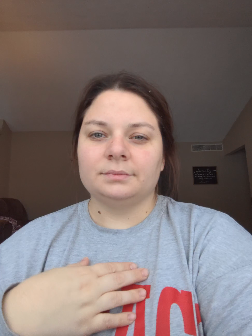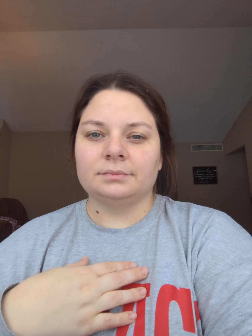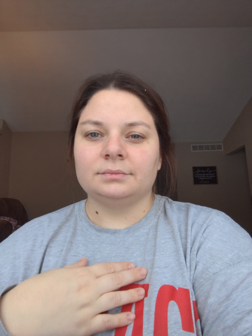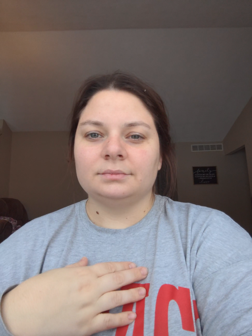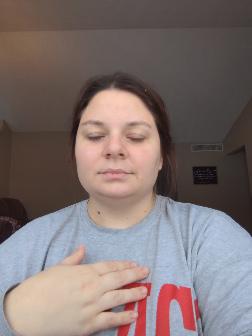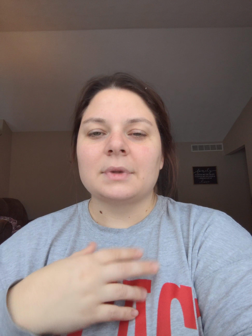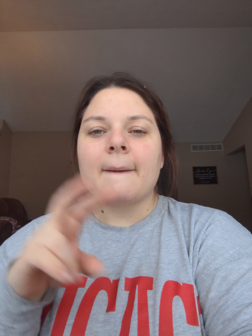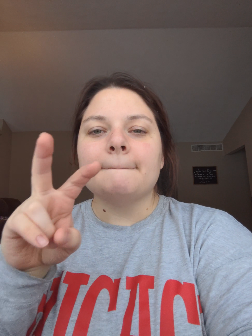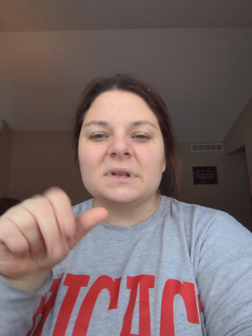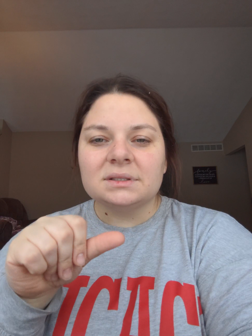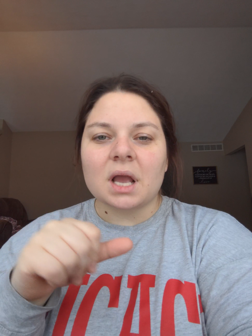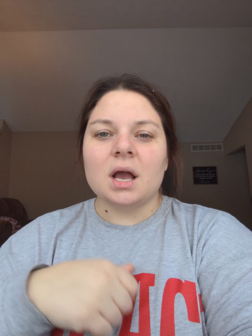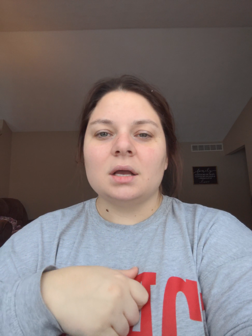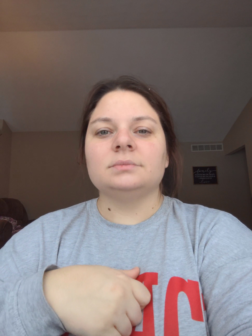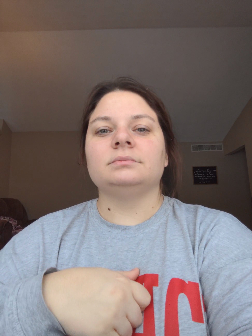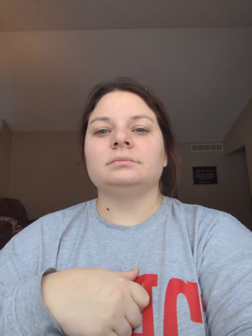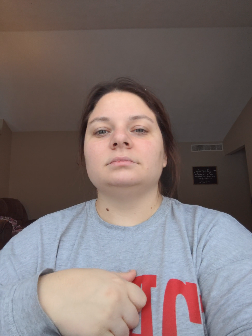pizza